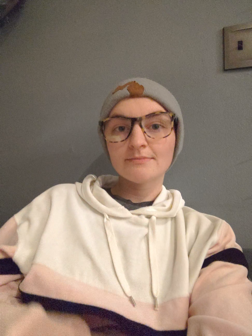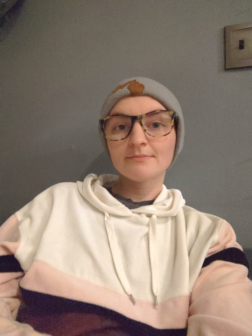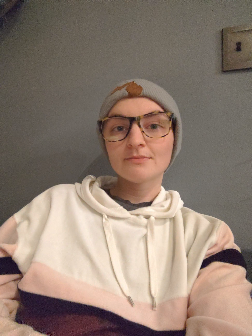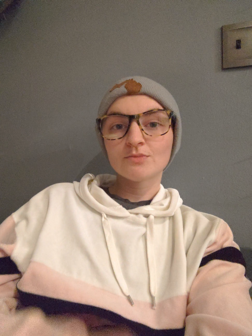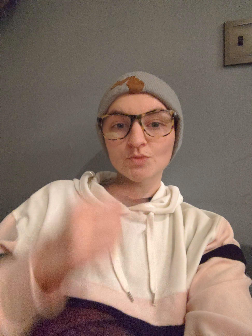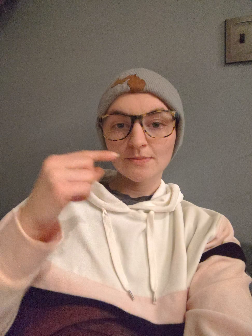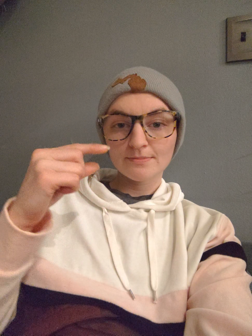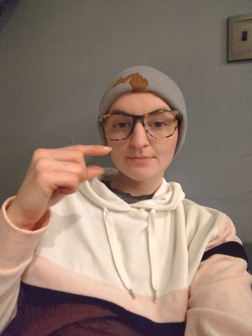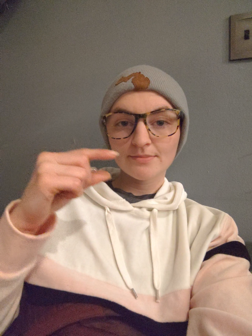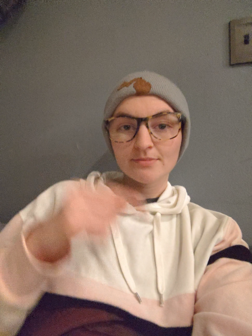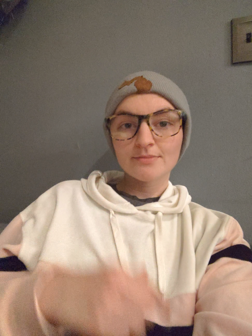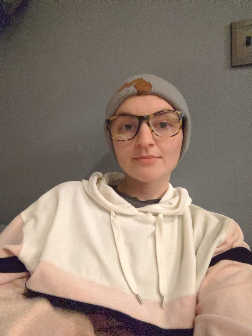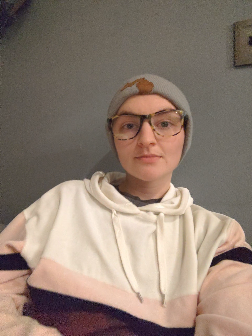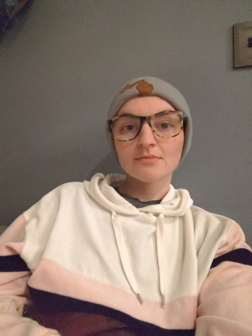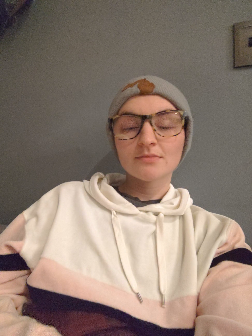green